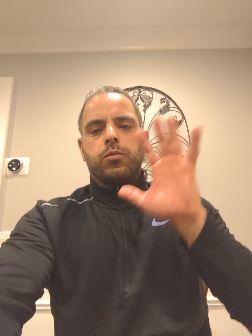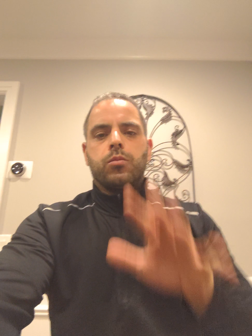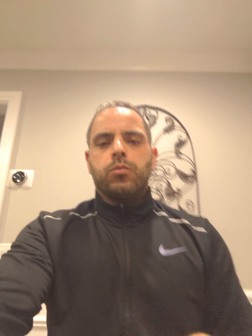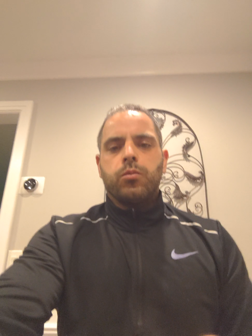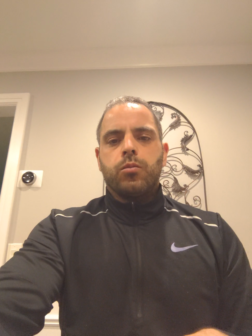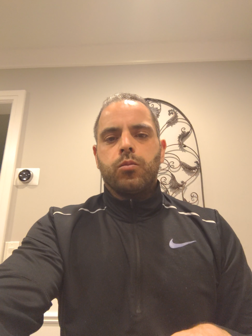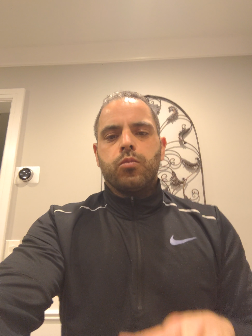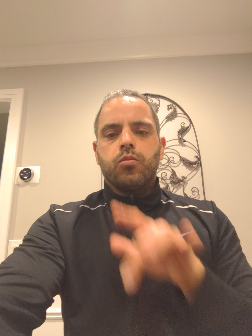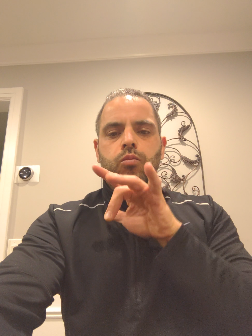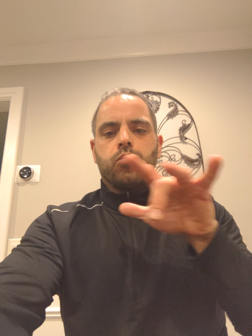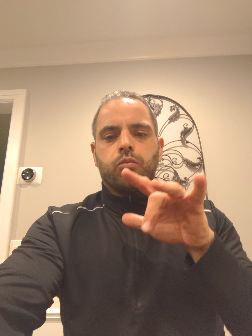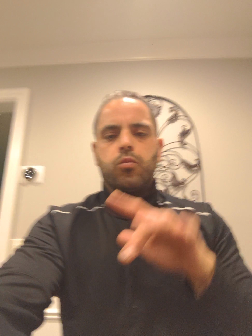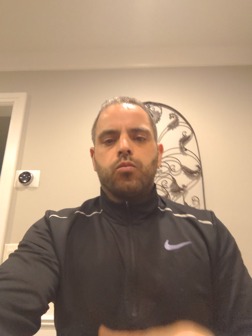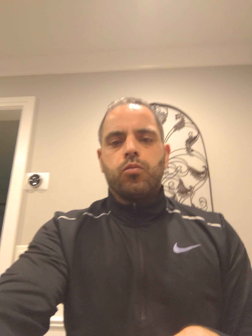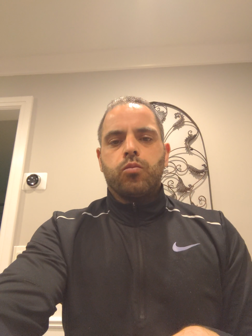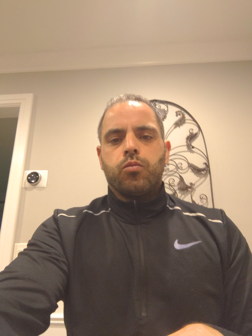empty